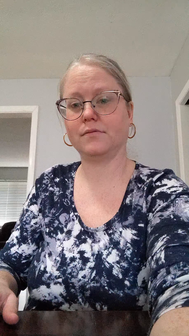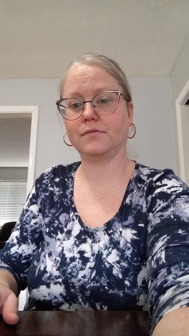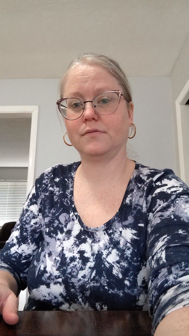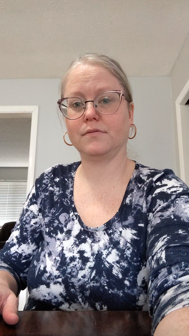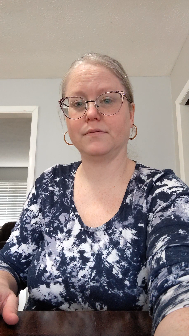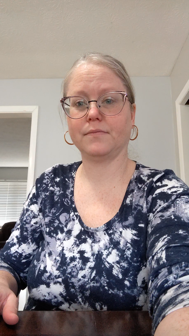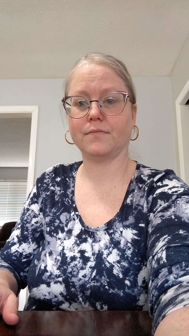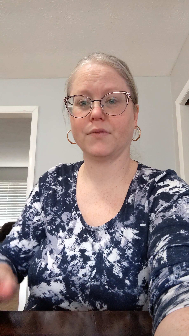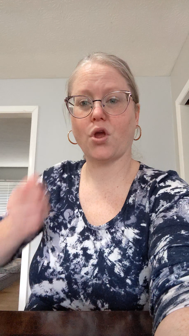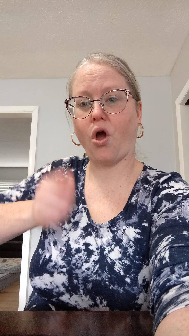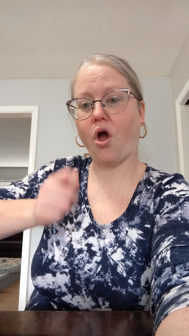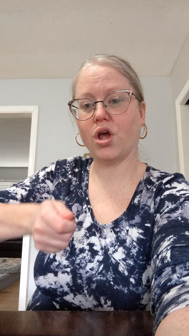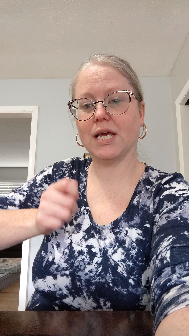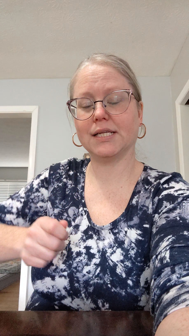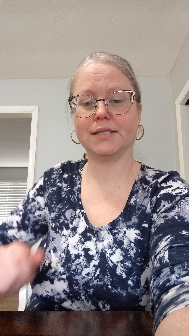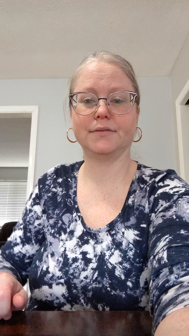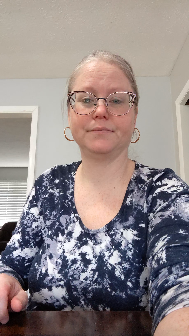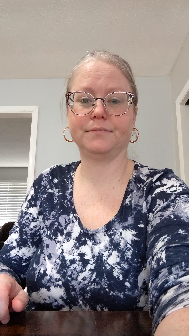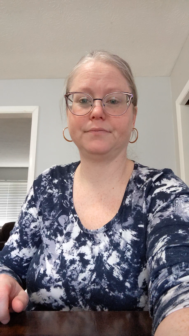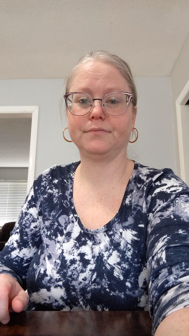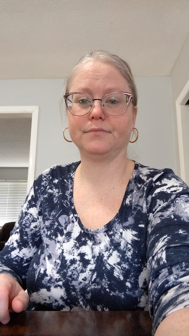cart